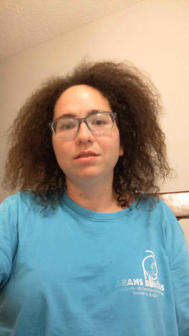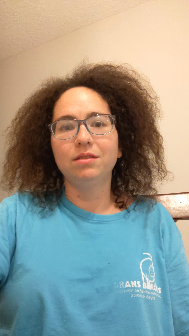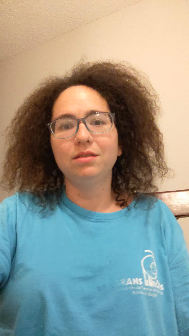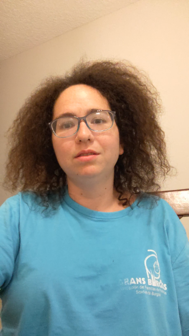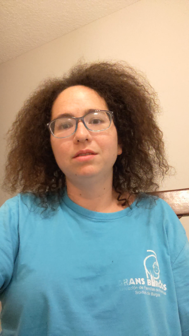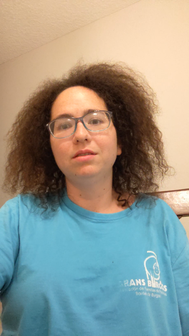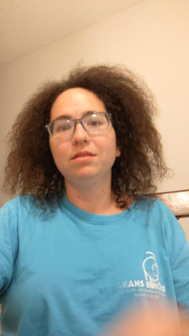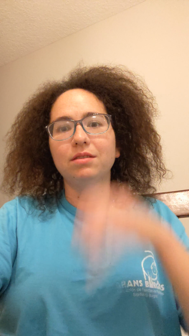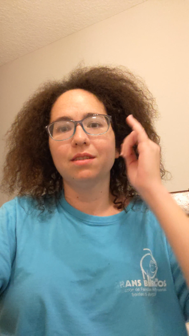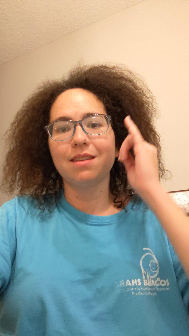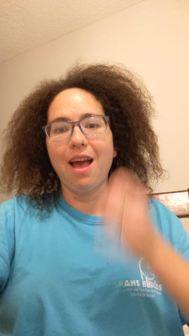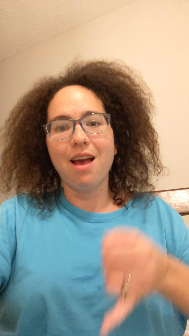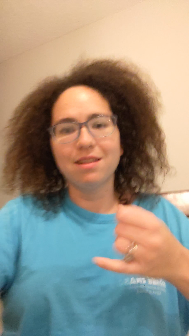last